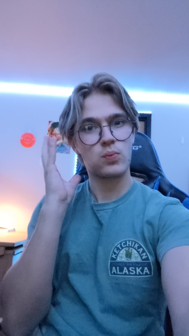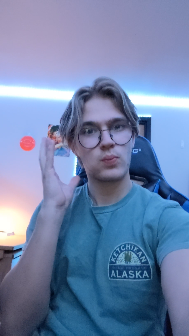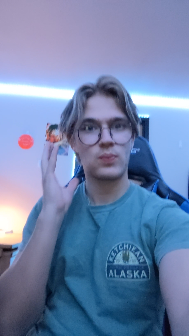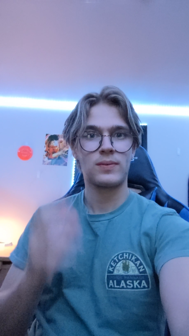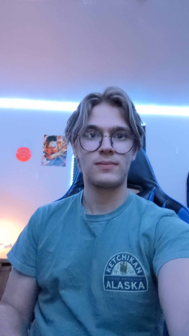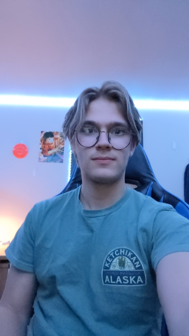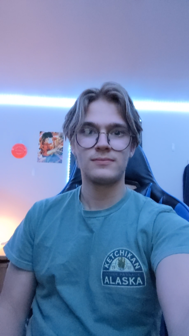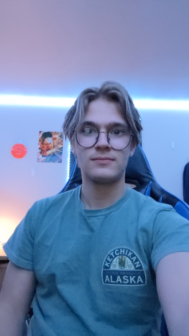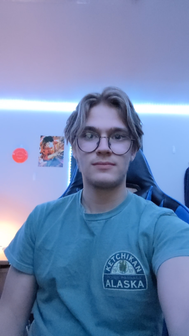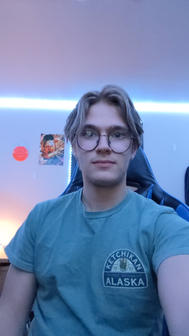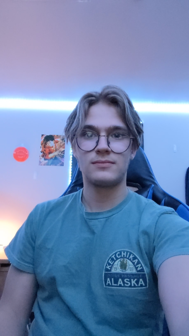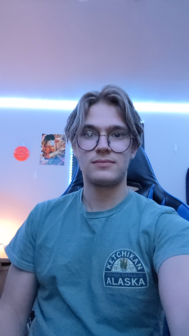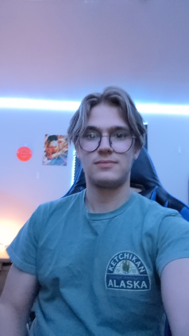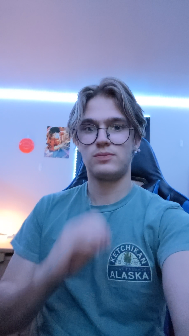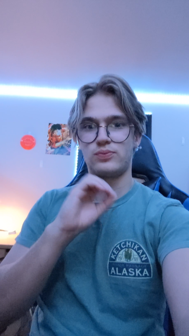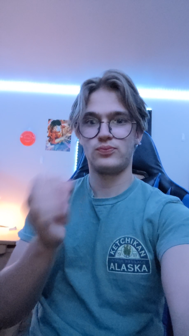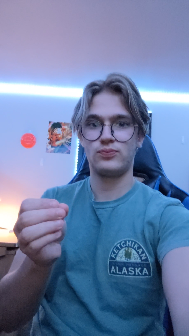none